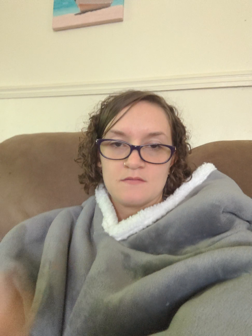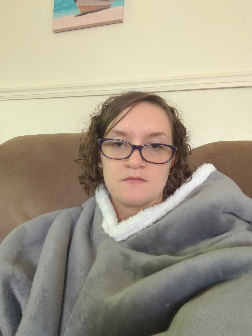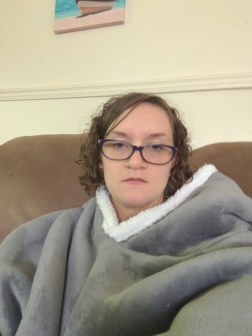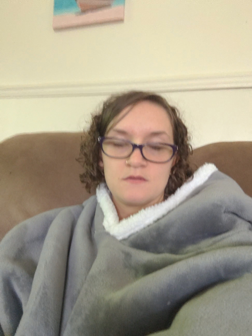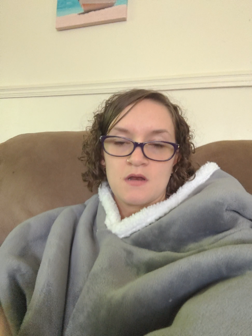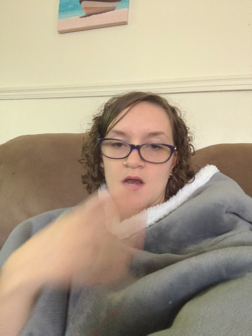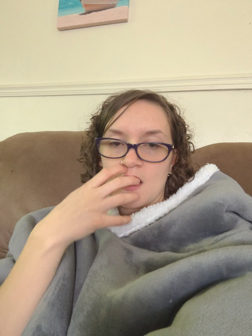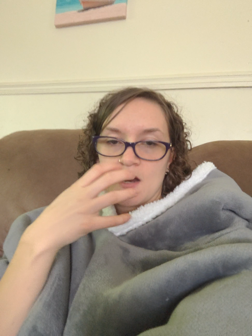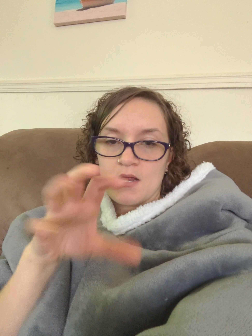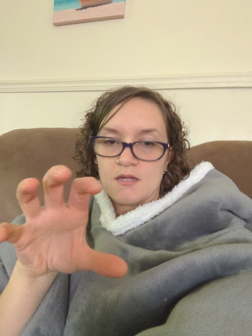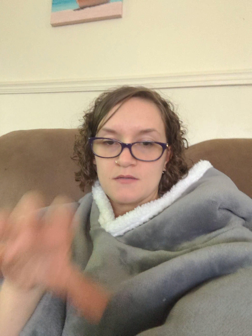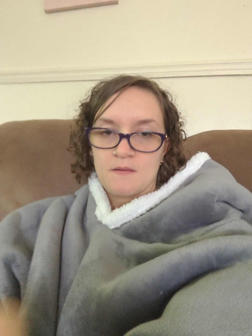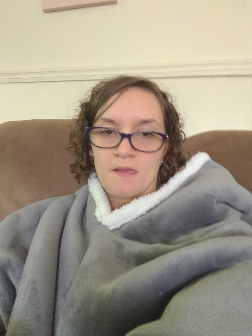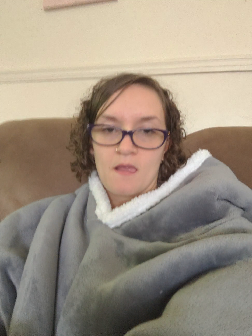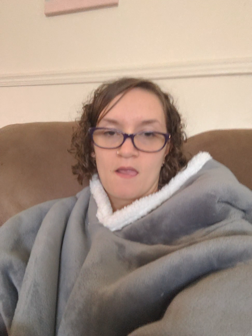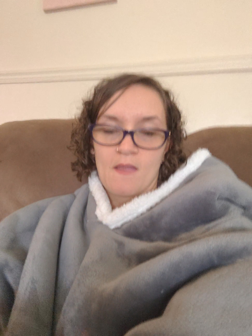hot